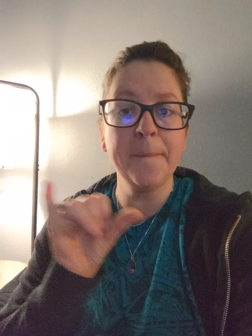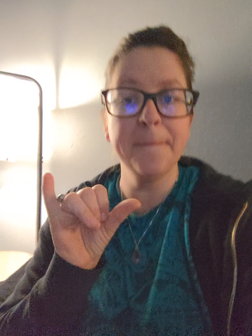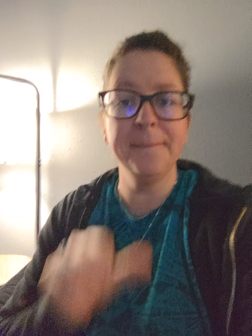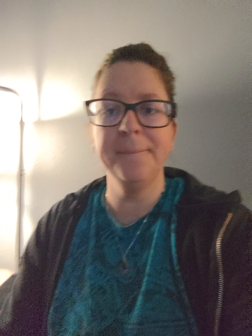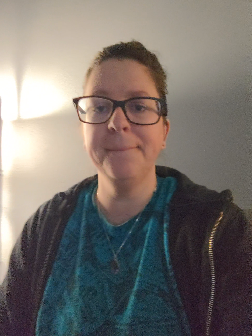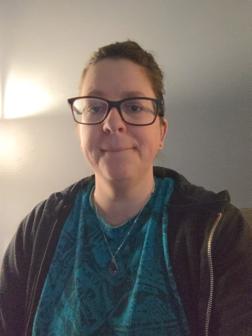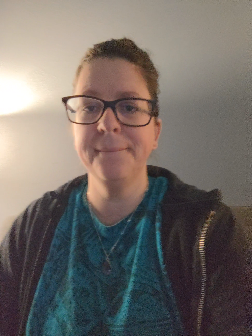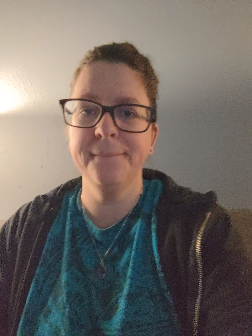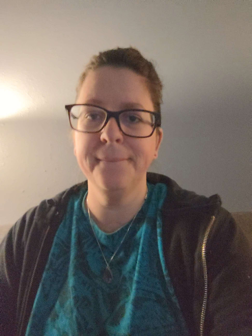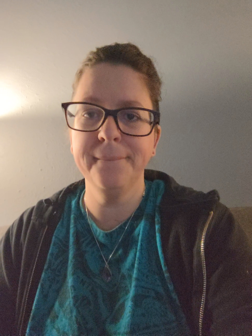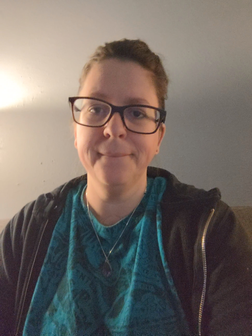same